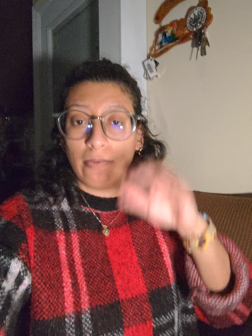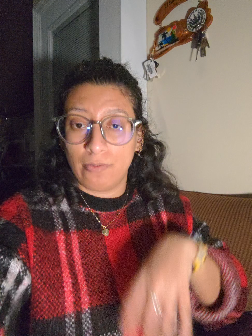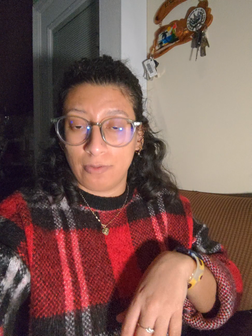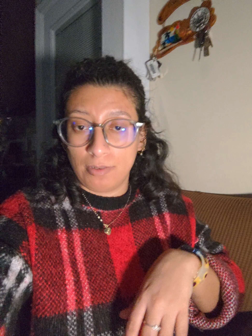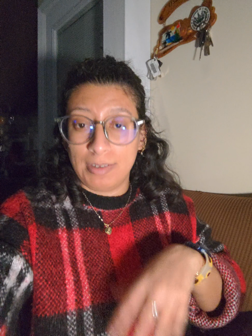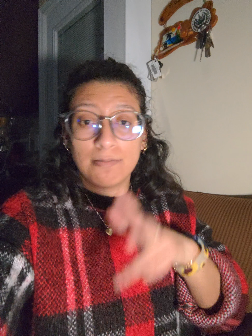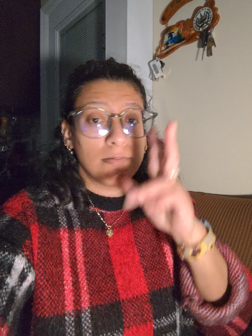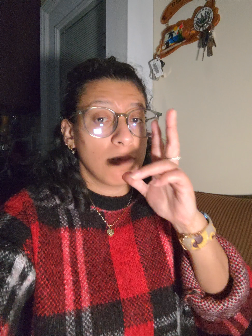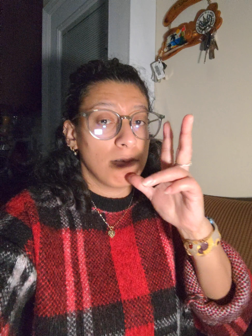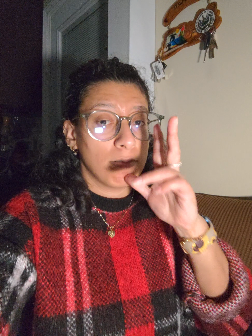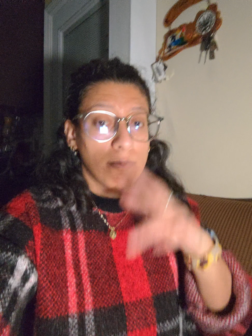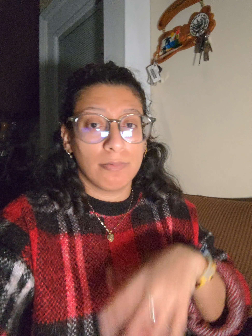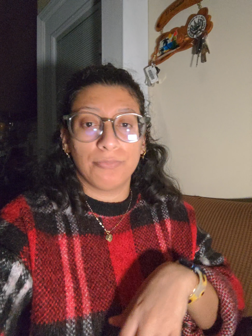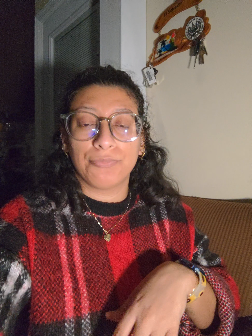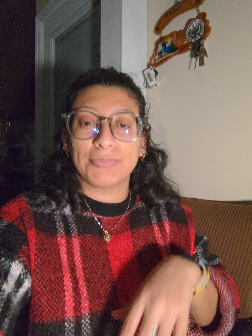hen